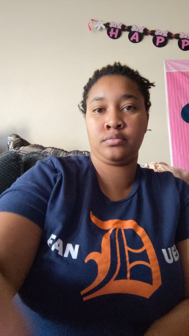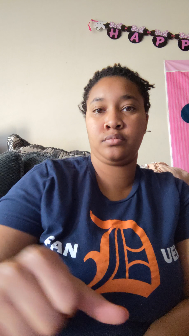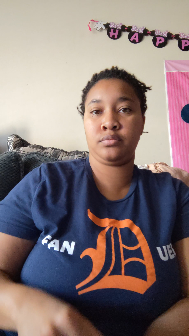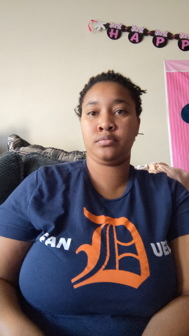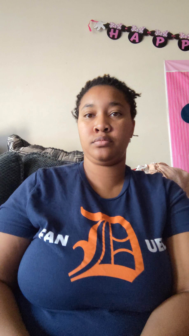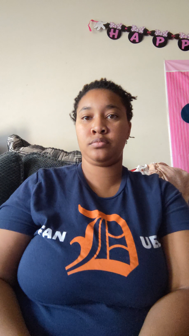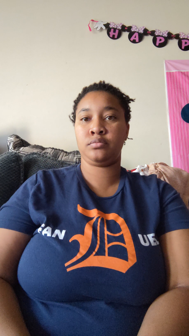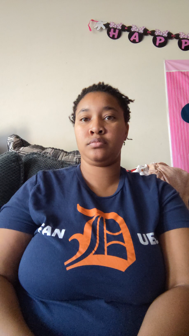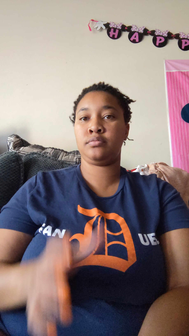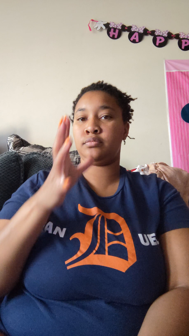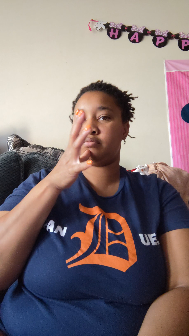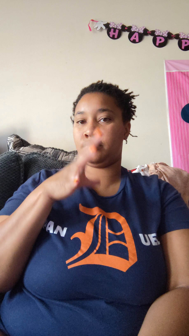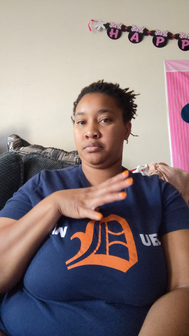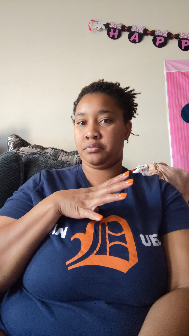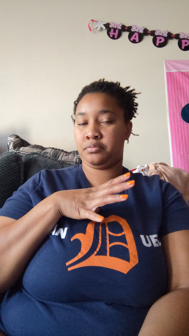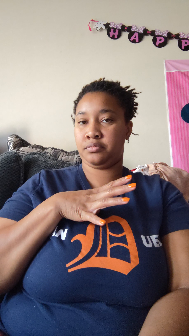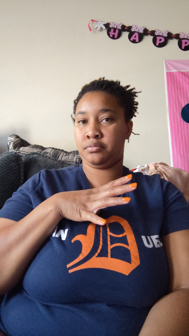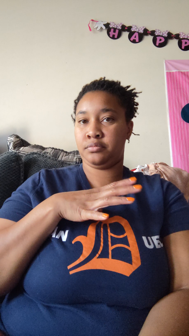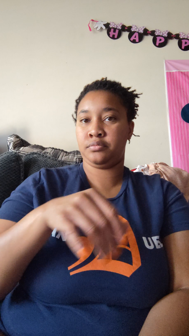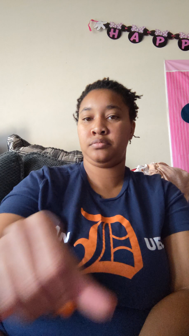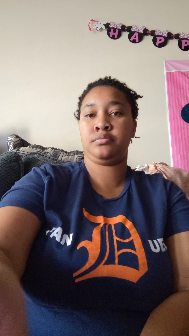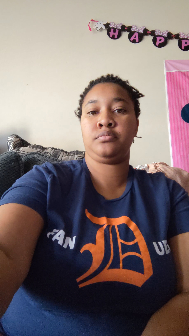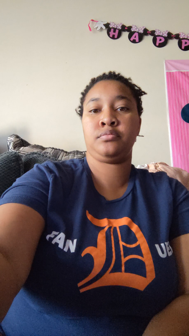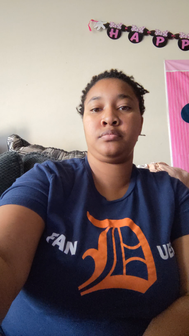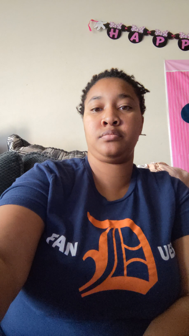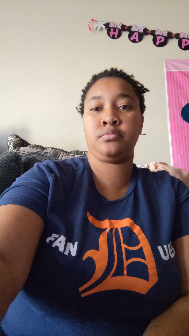lady